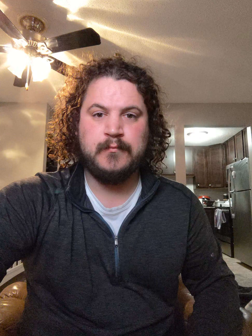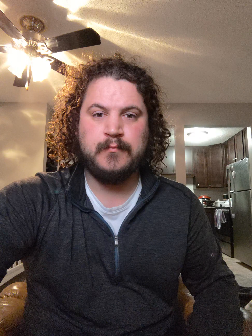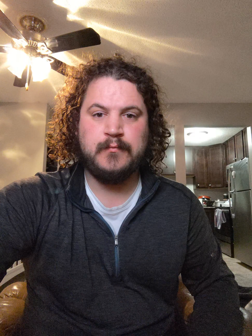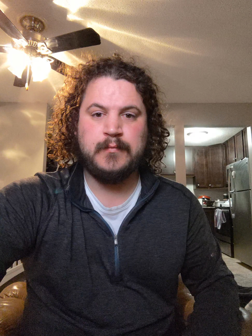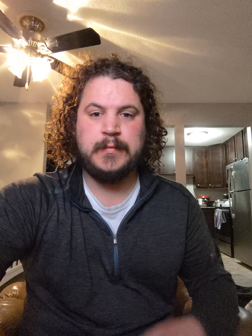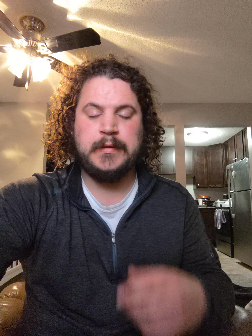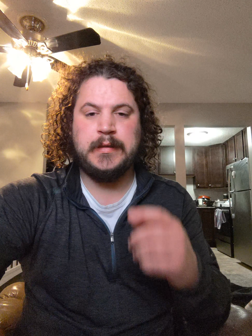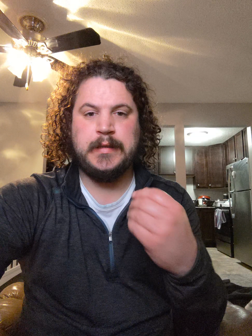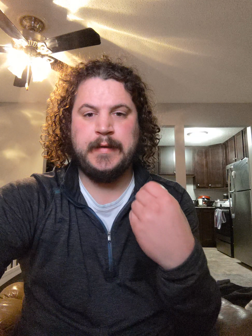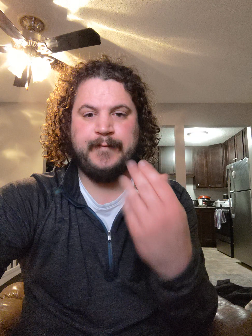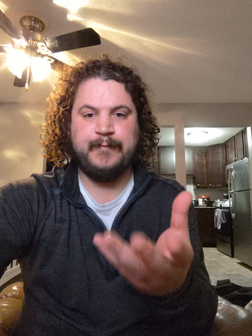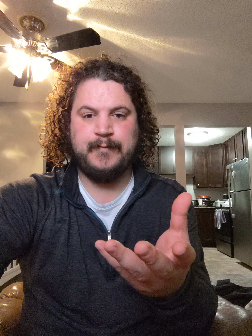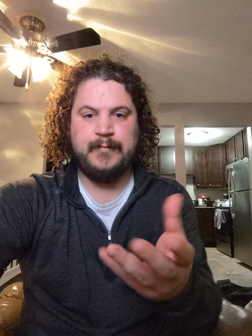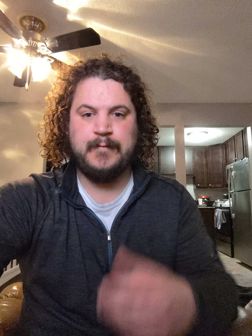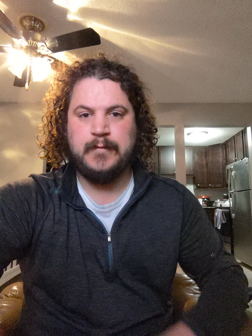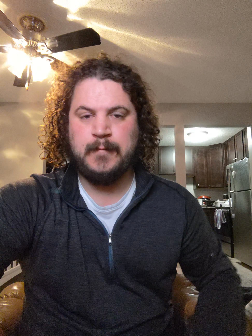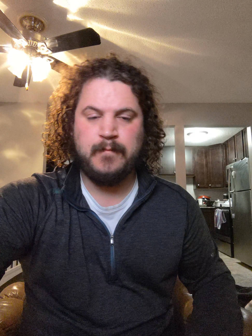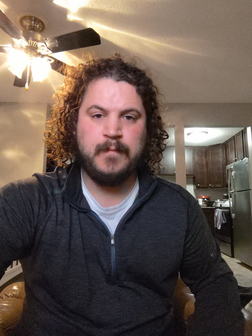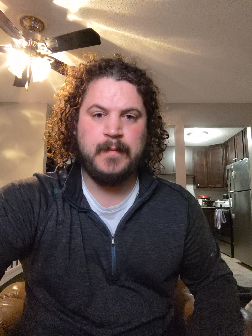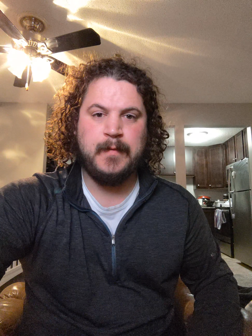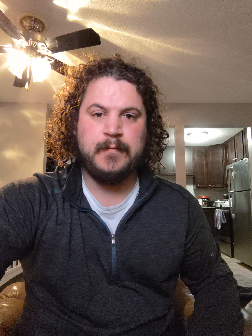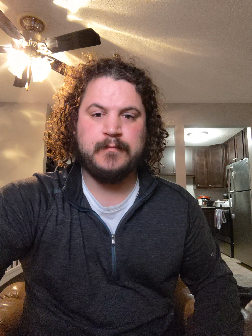give